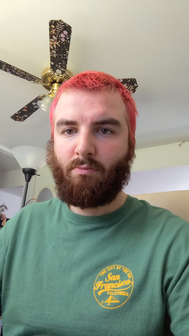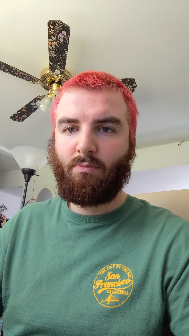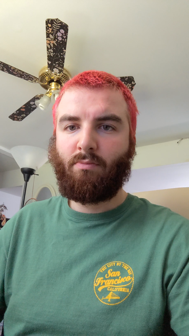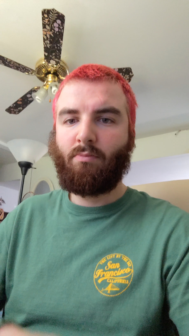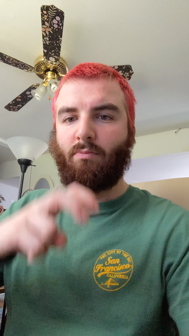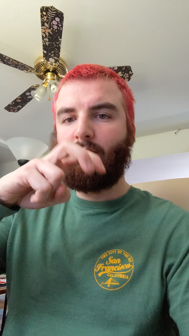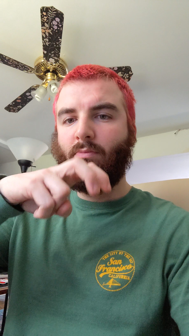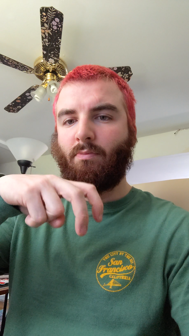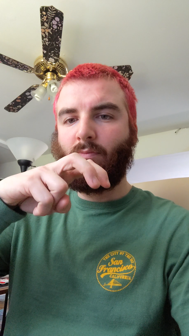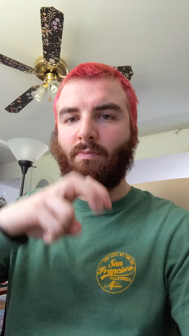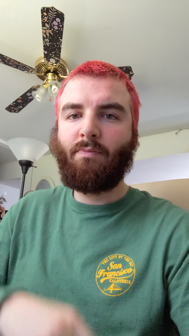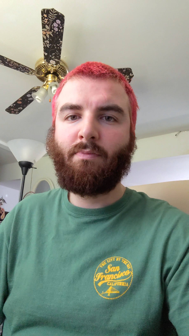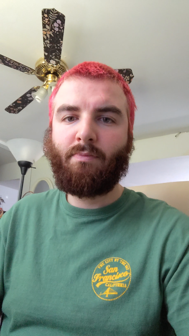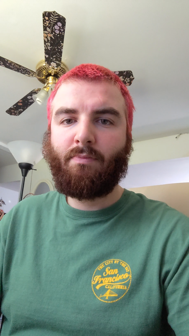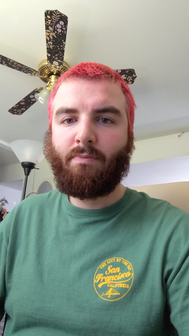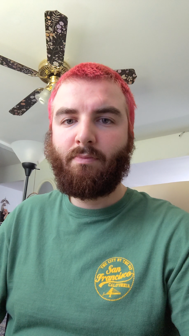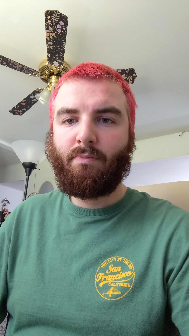potato